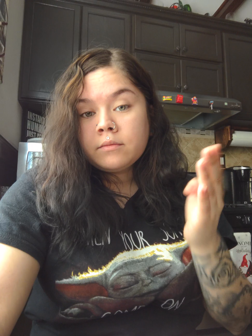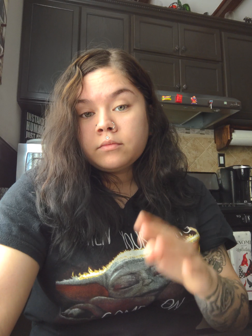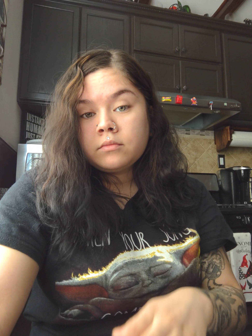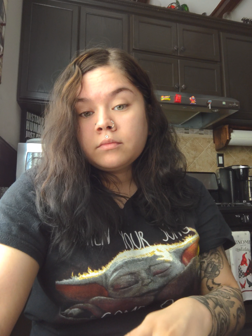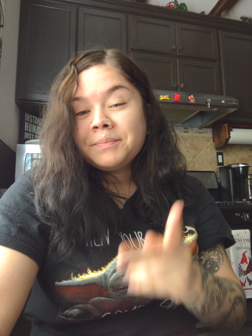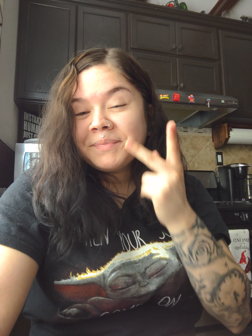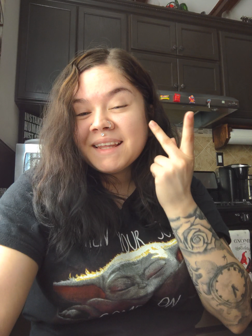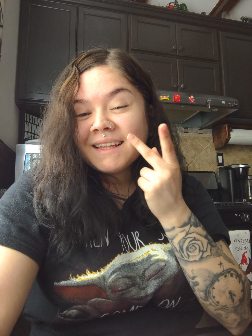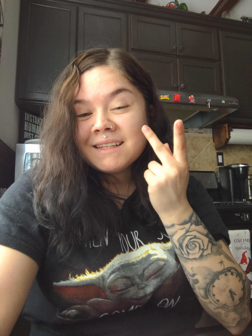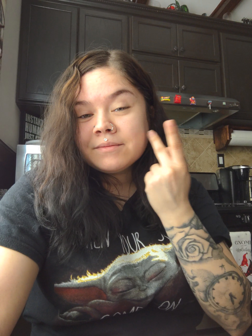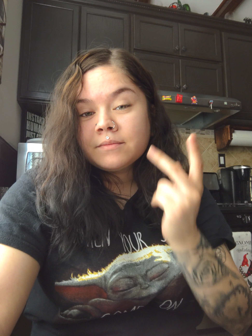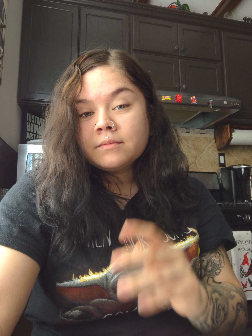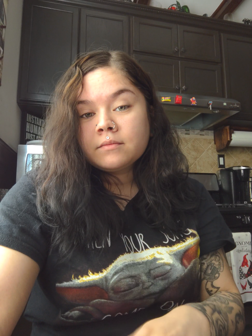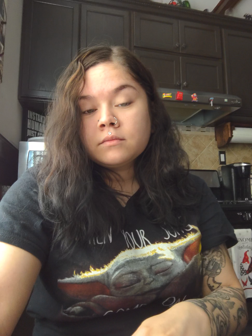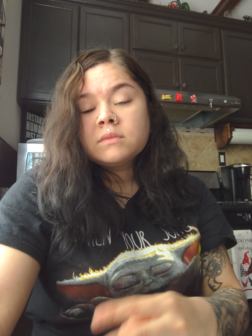kitty